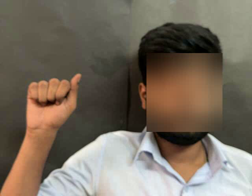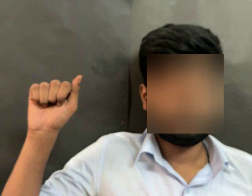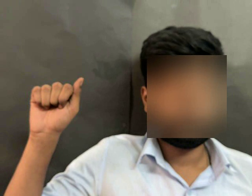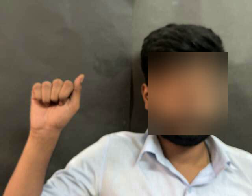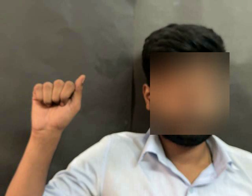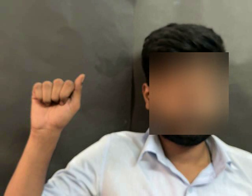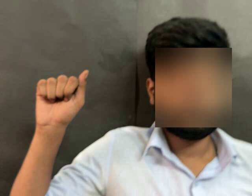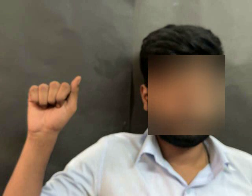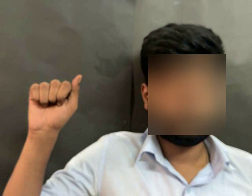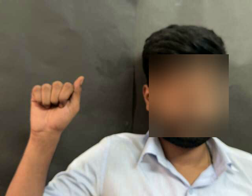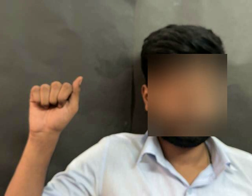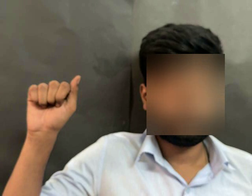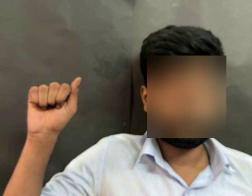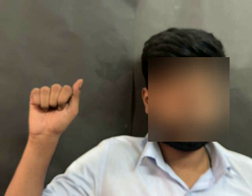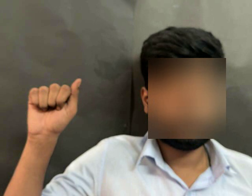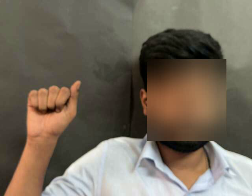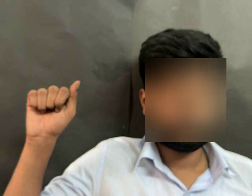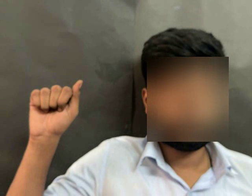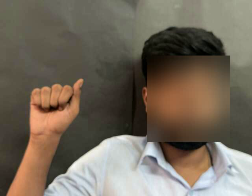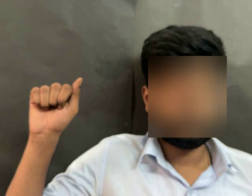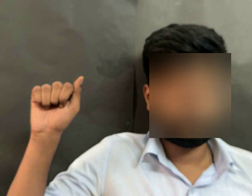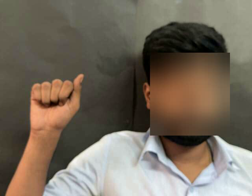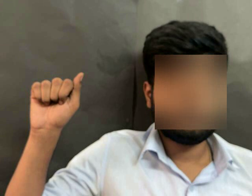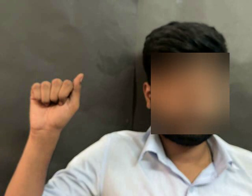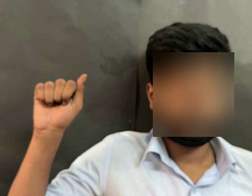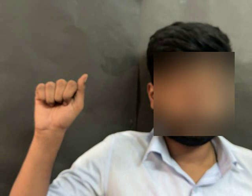A